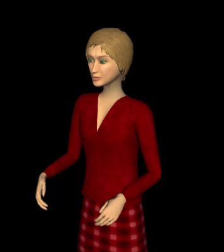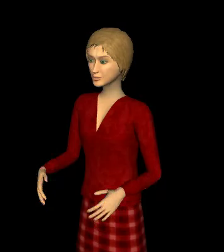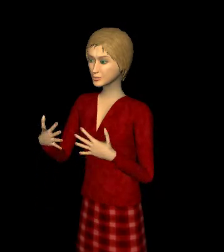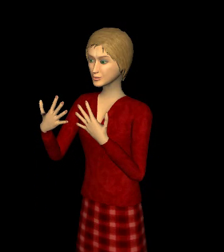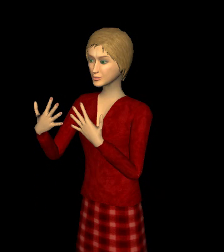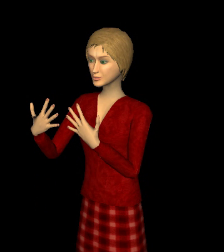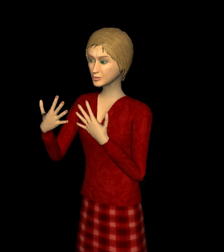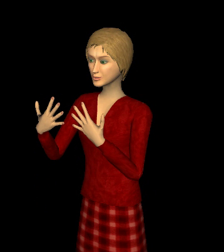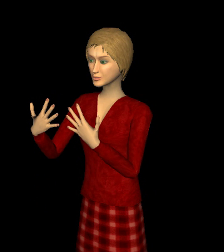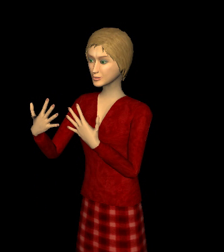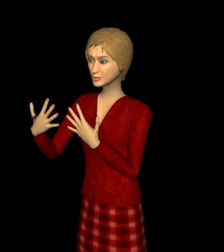يد